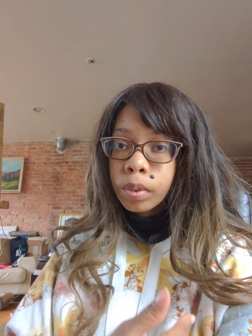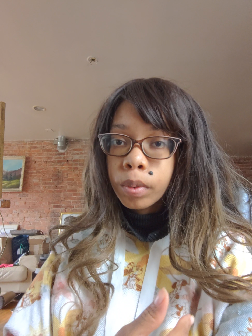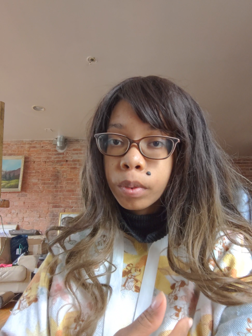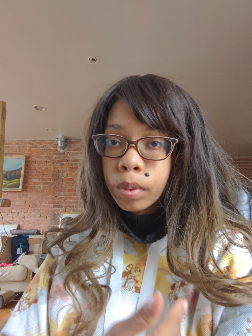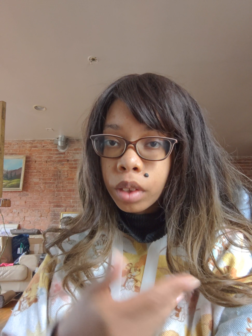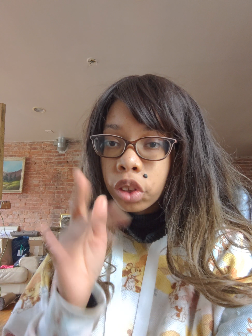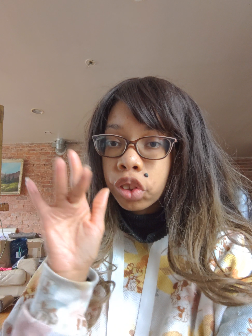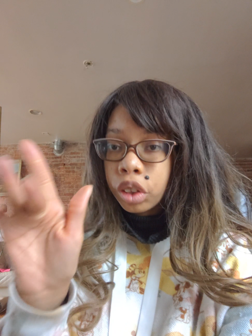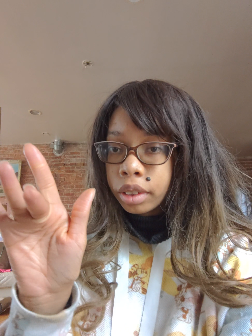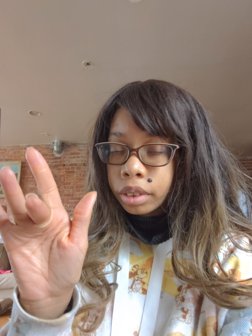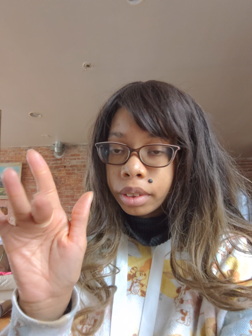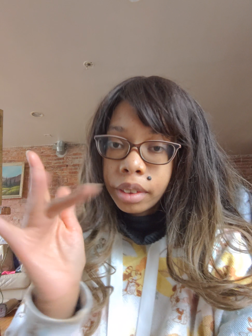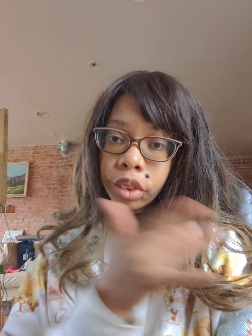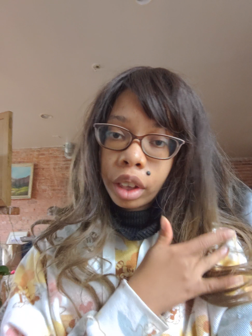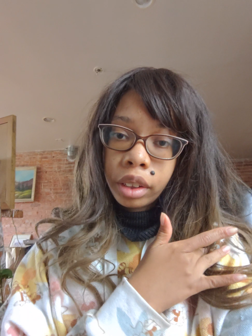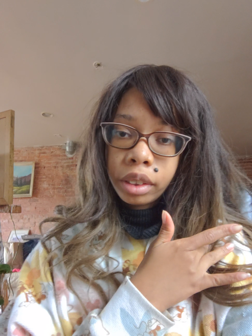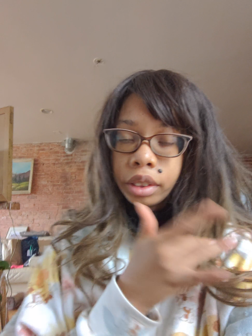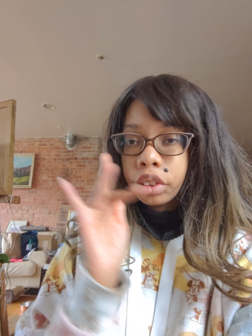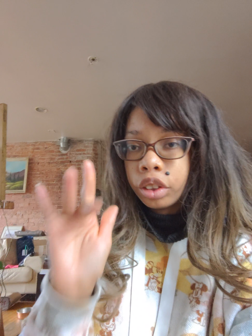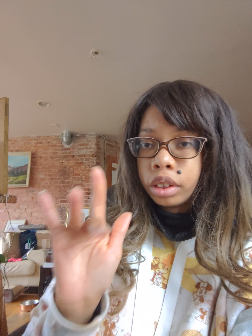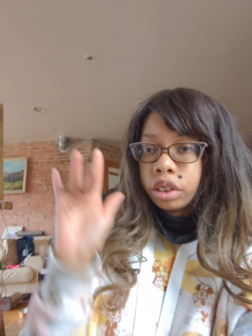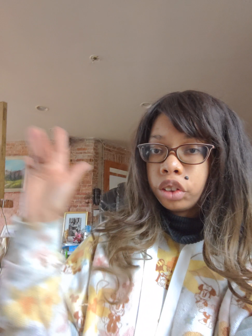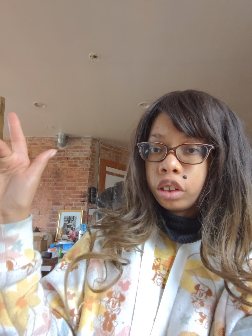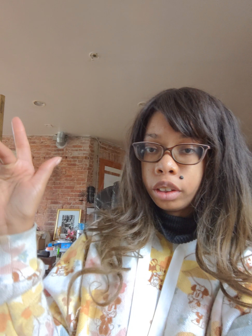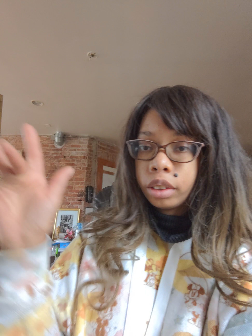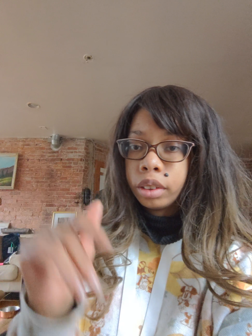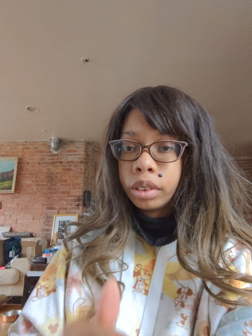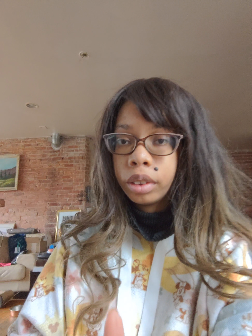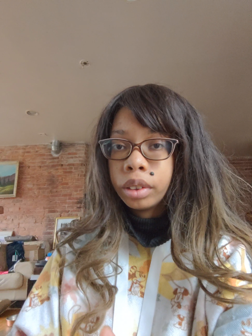touch